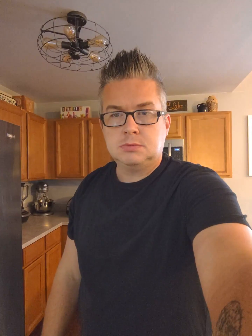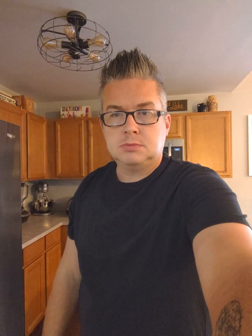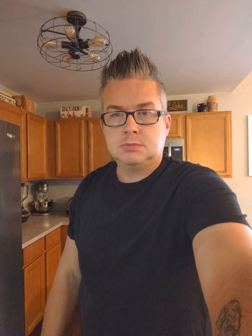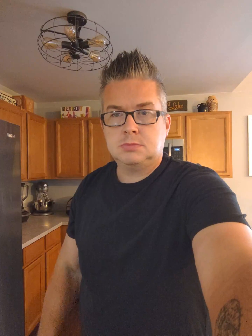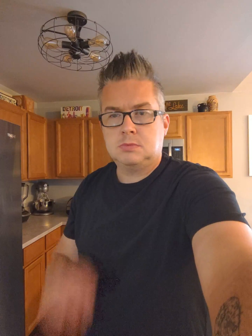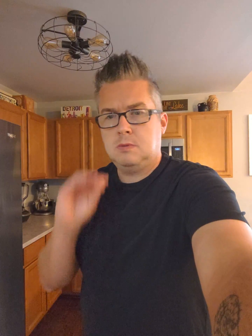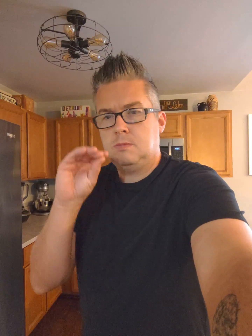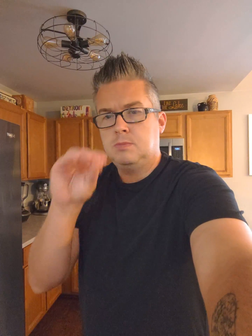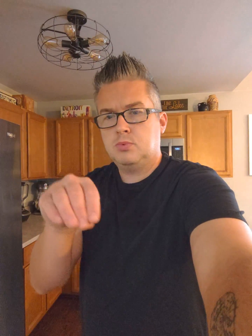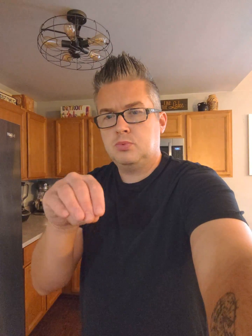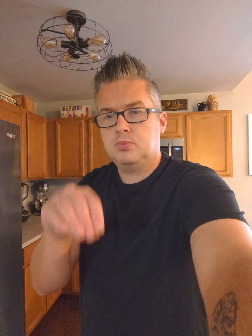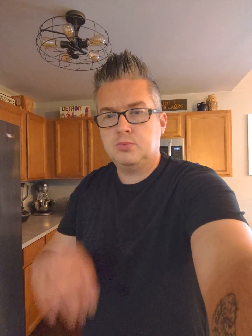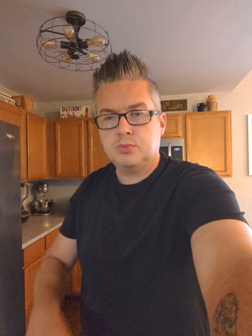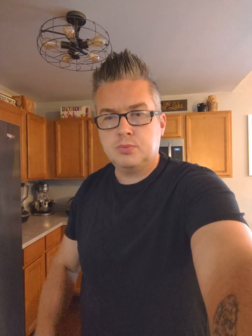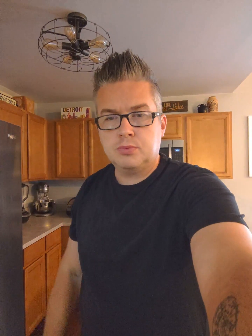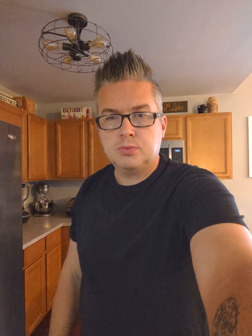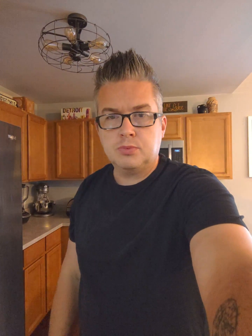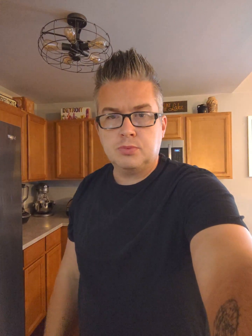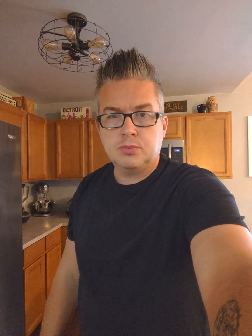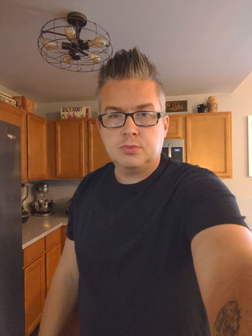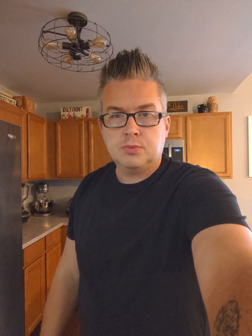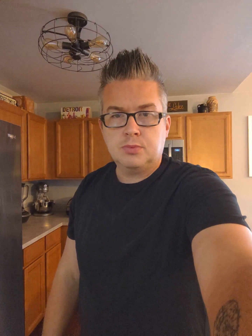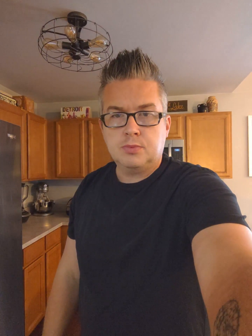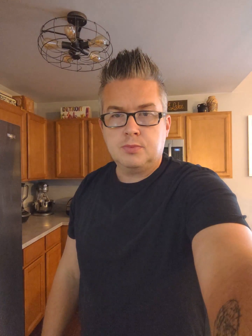put